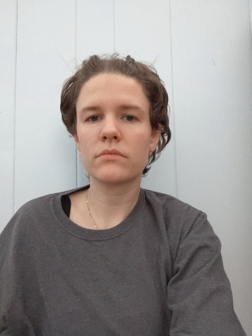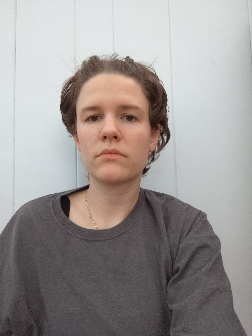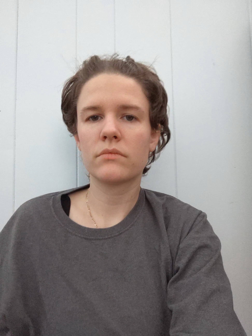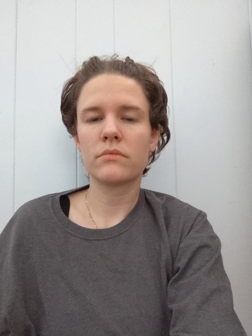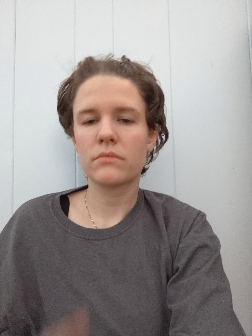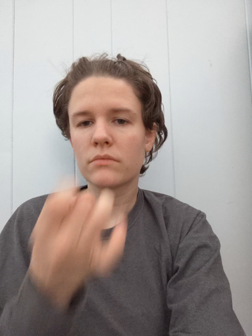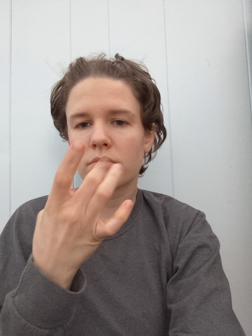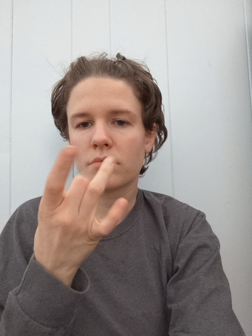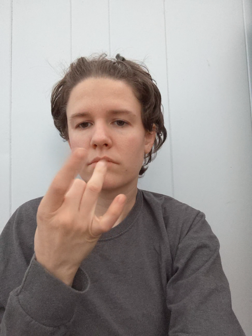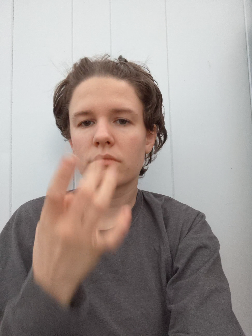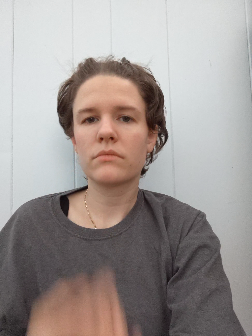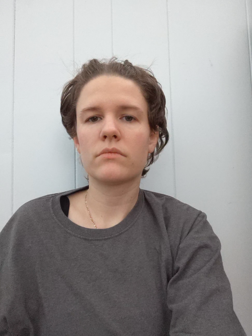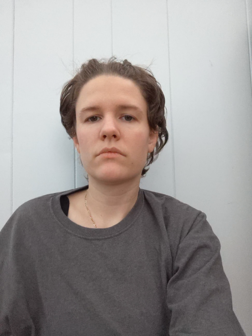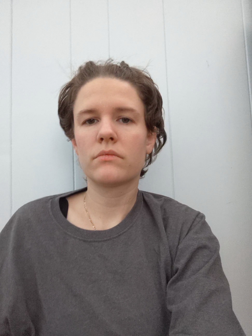snack